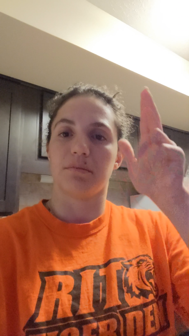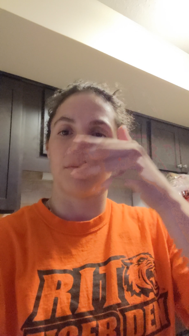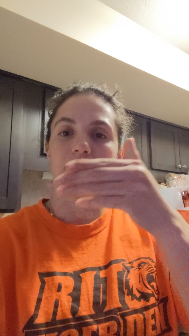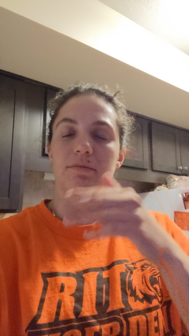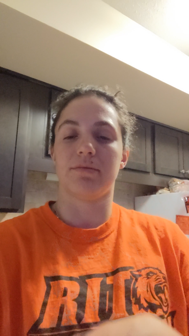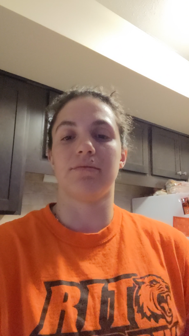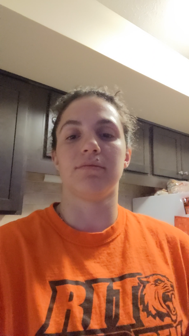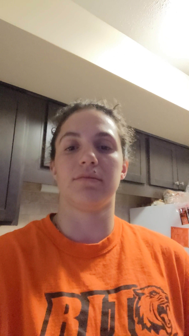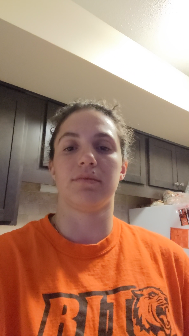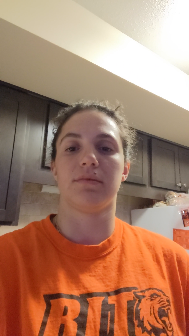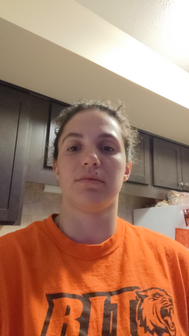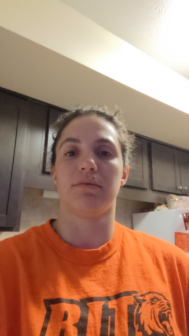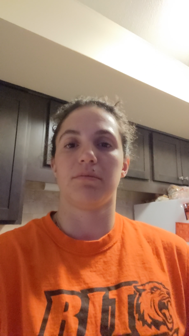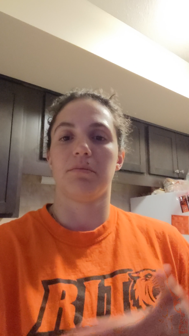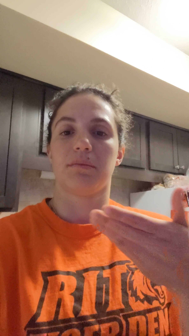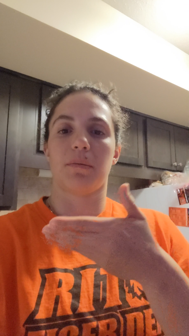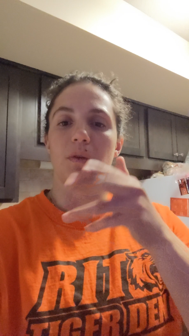pony